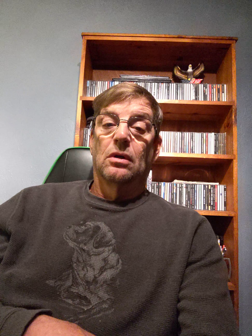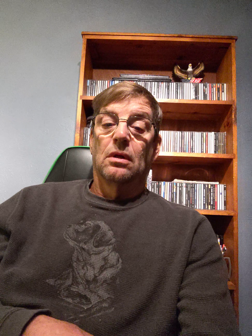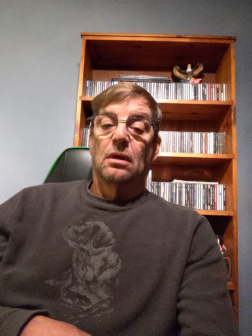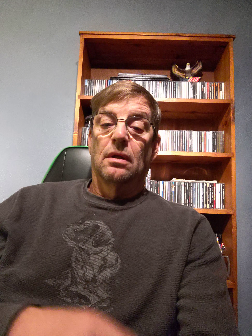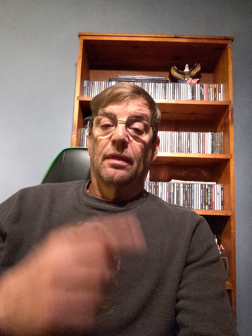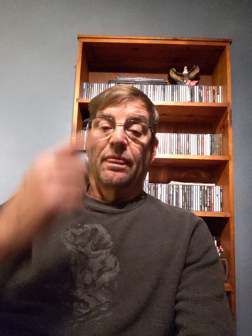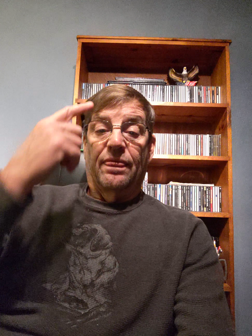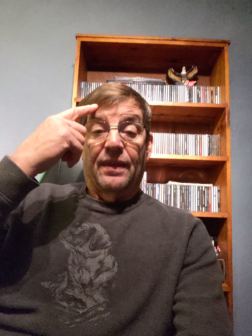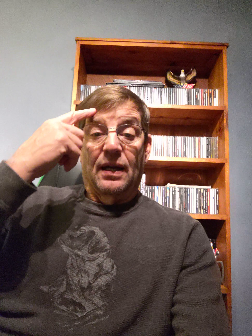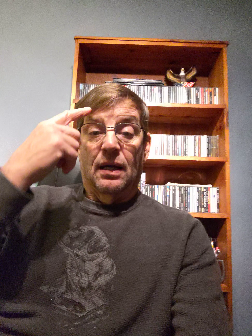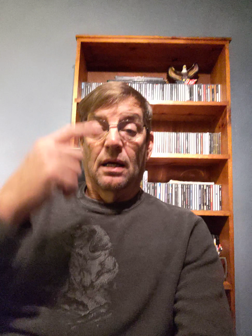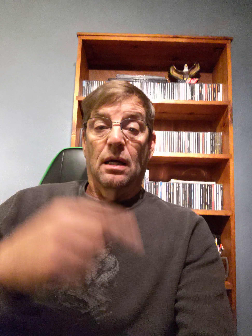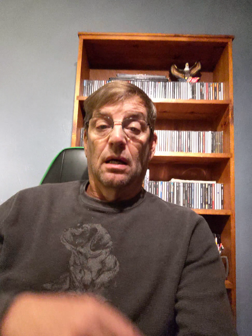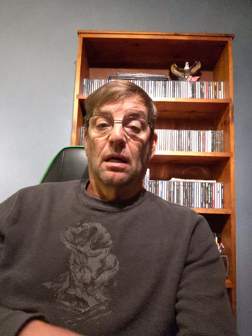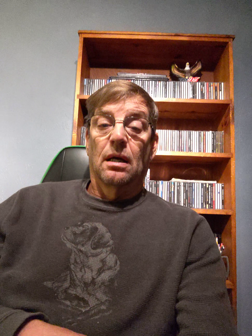think